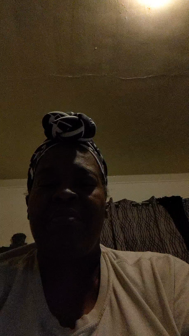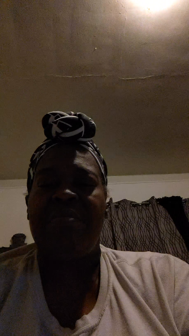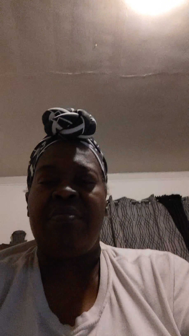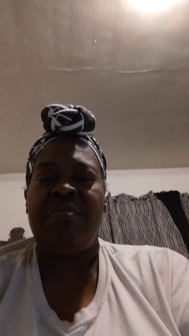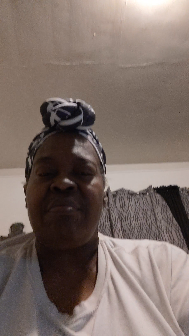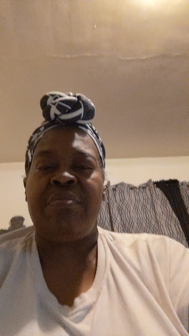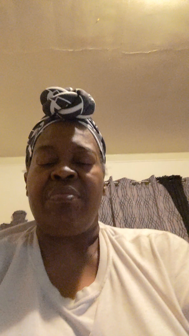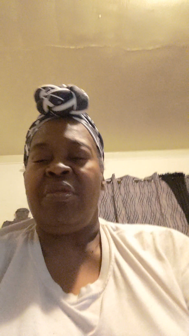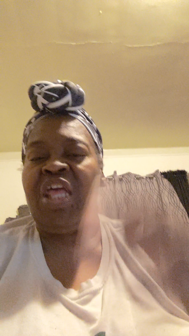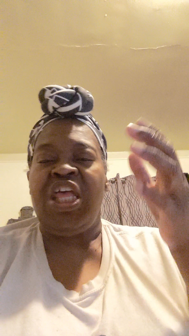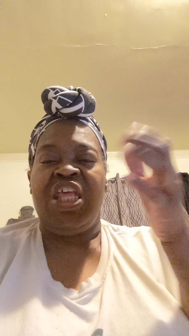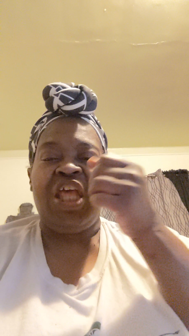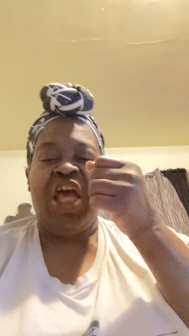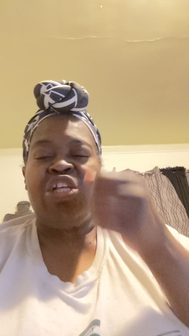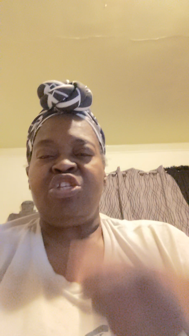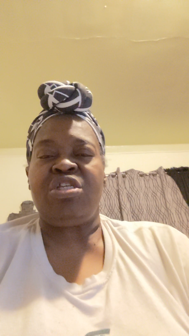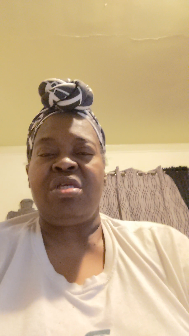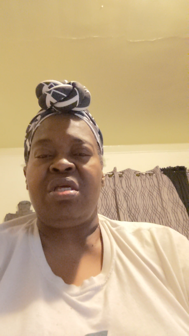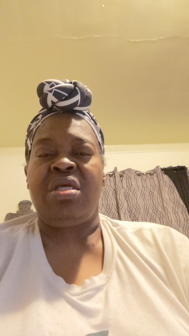catch